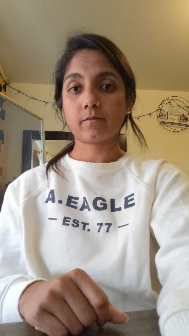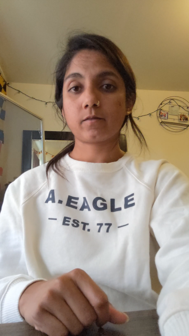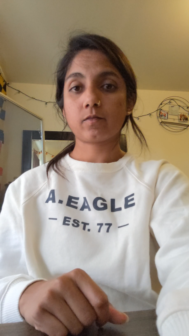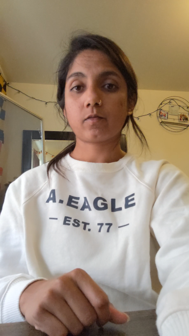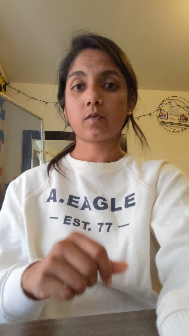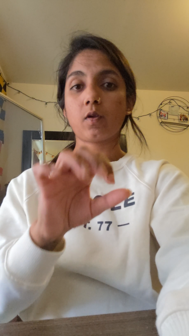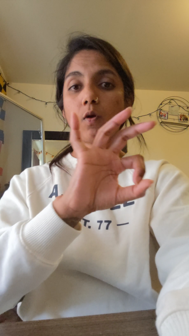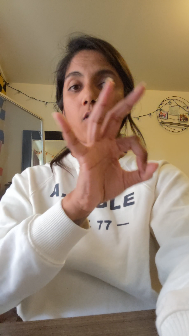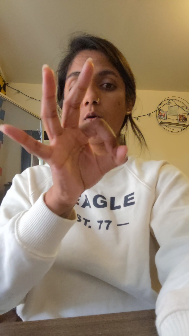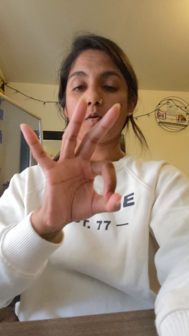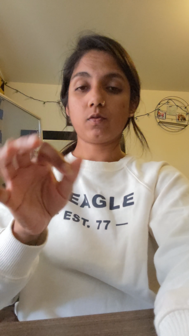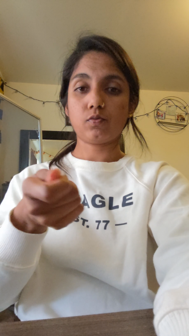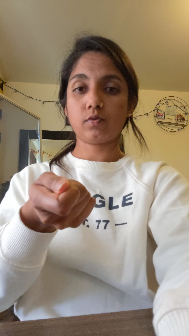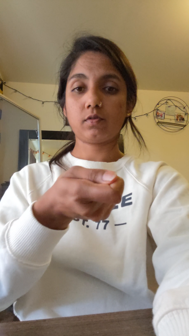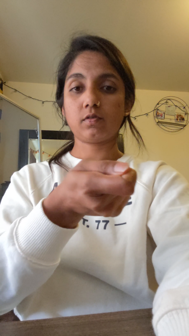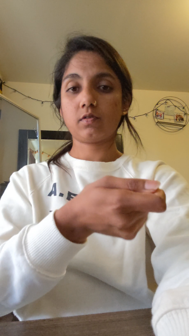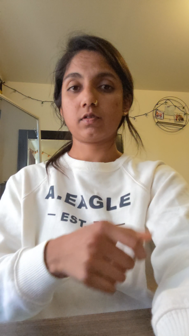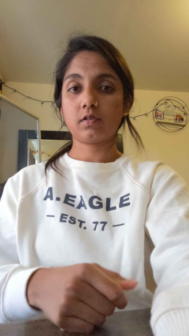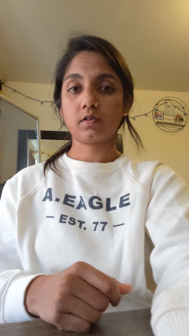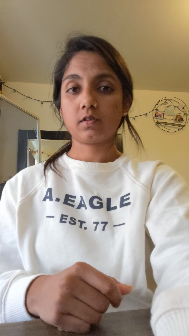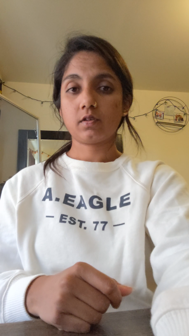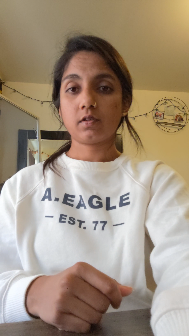hose